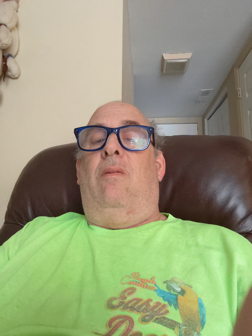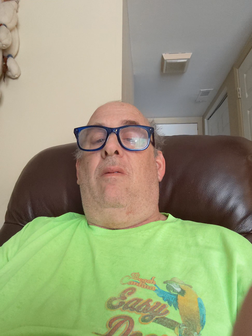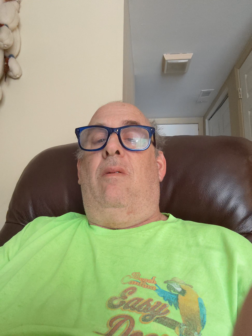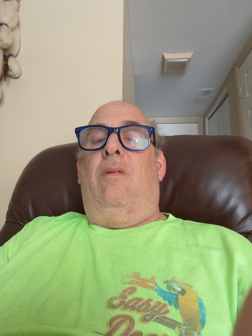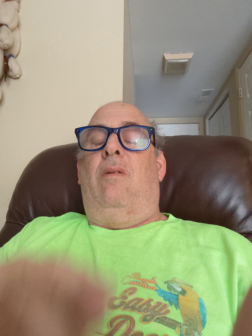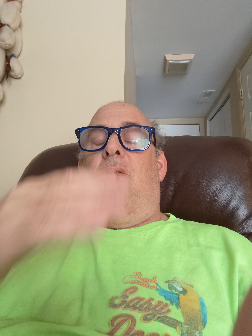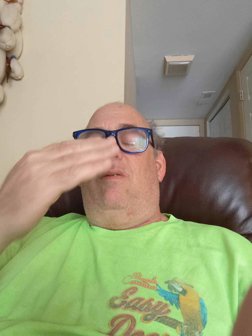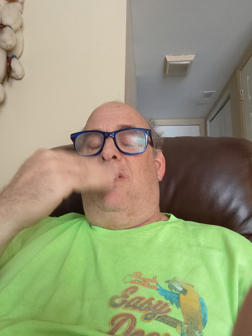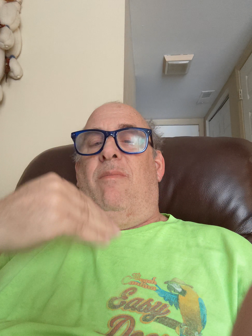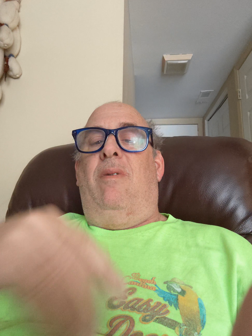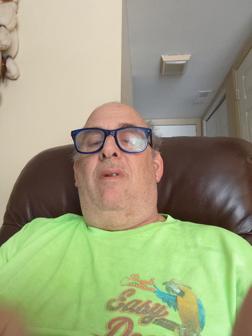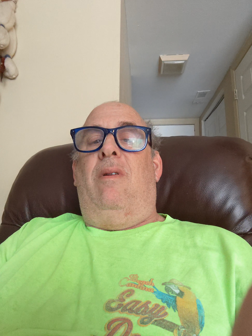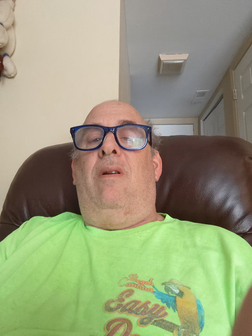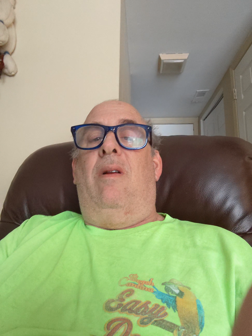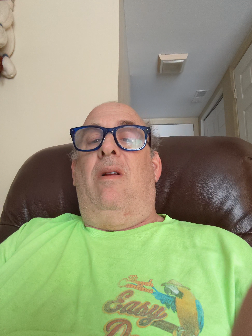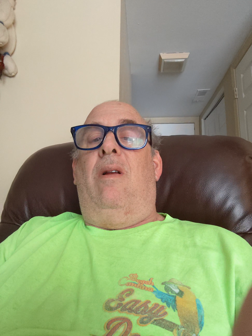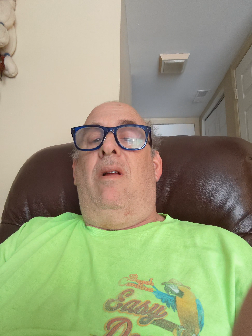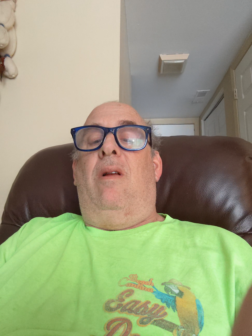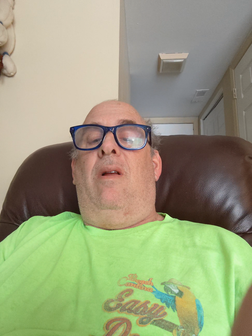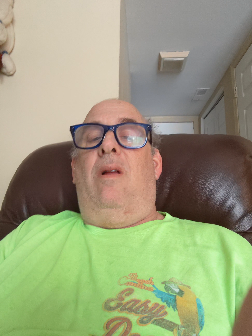sleep